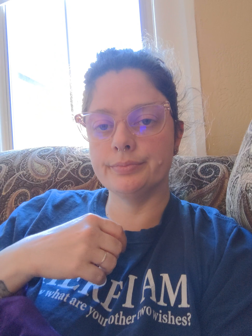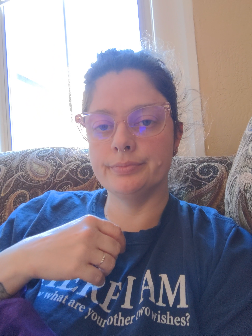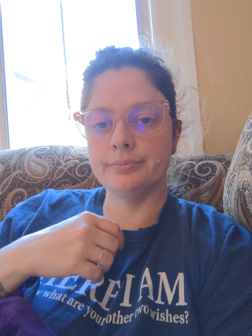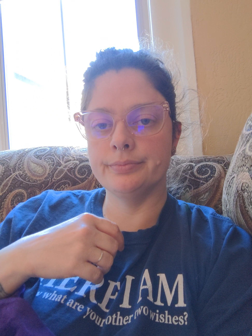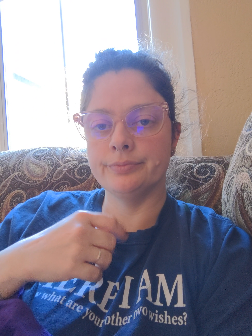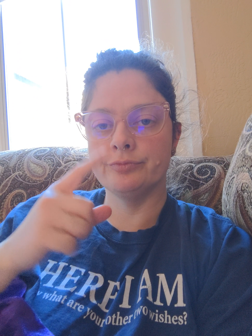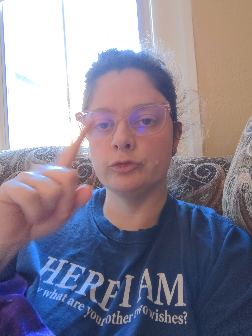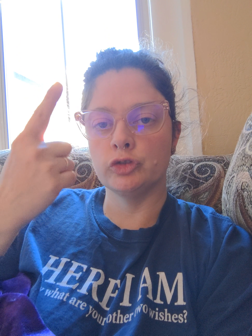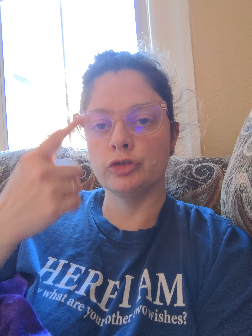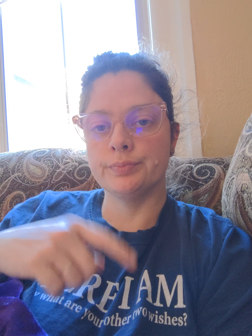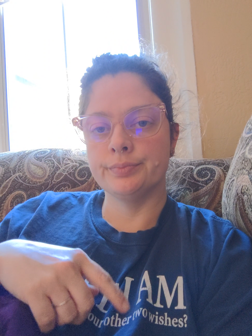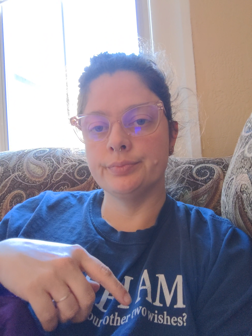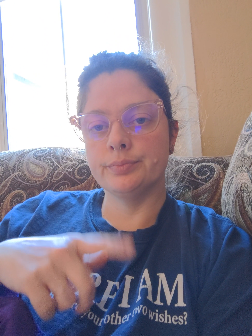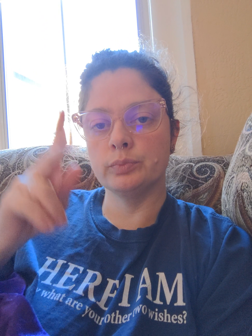first